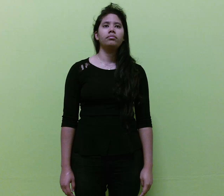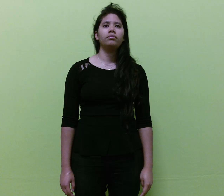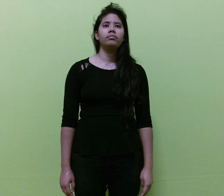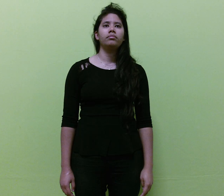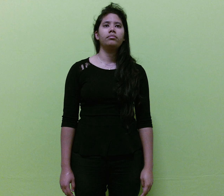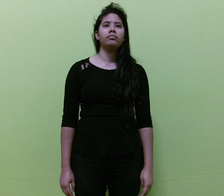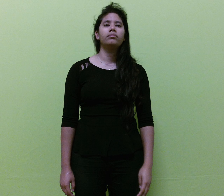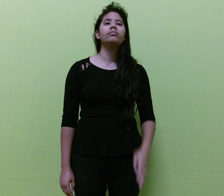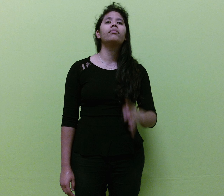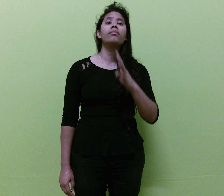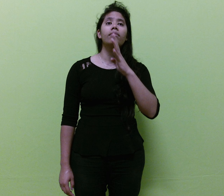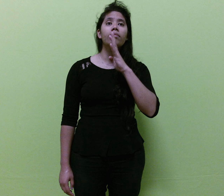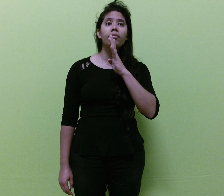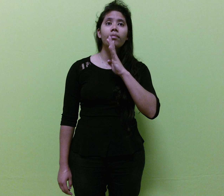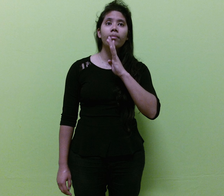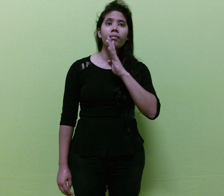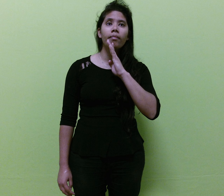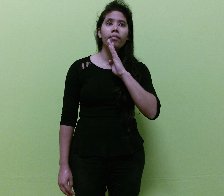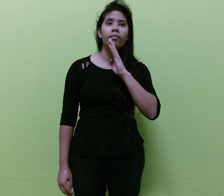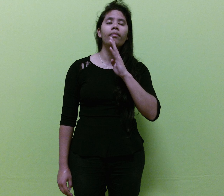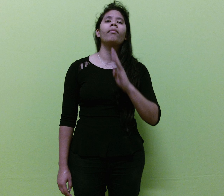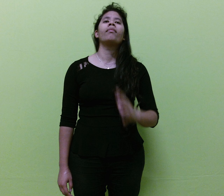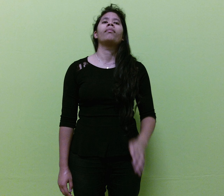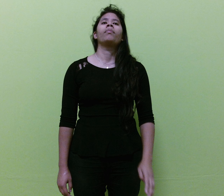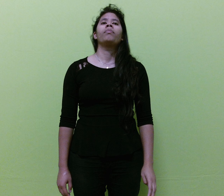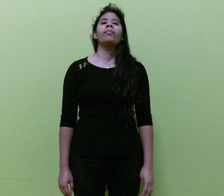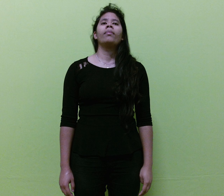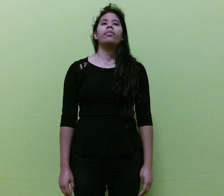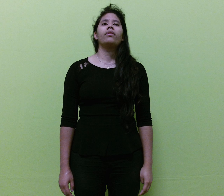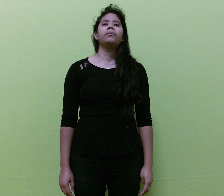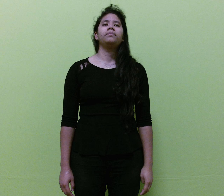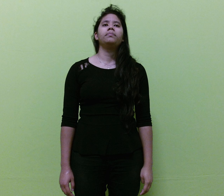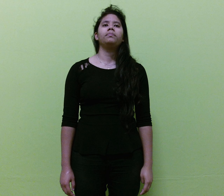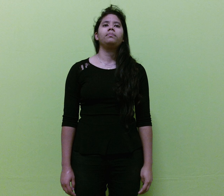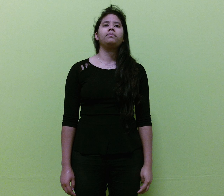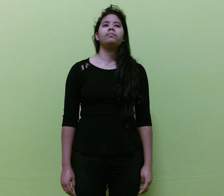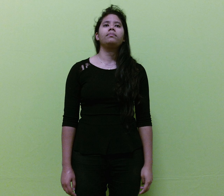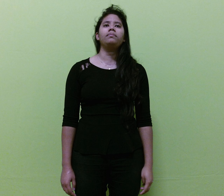conhecer